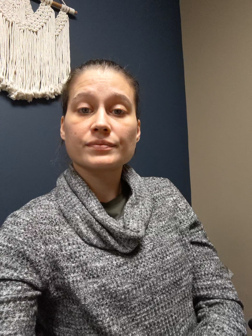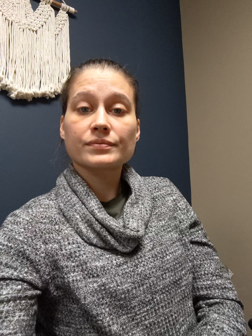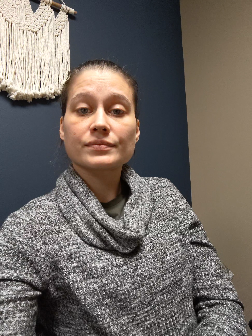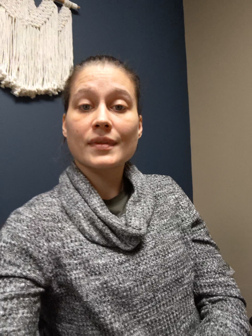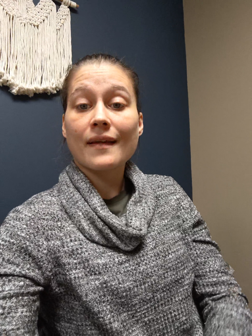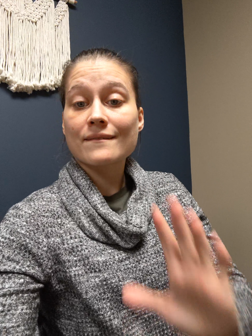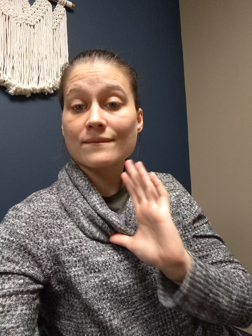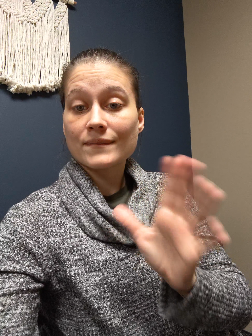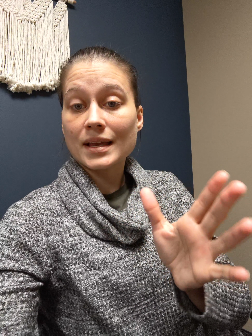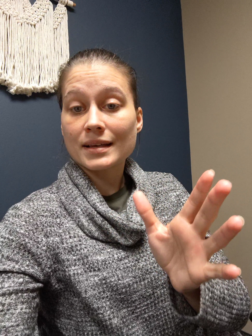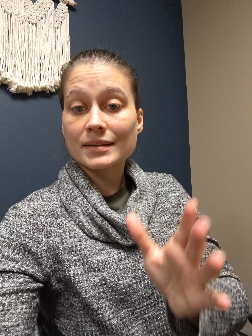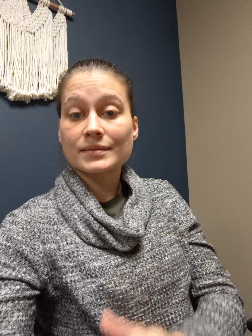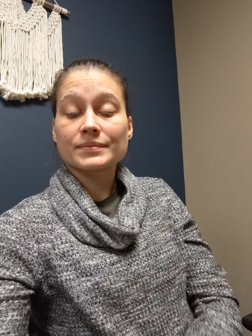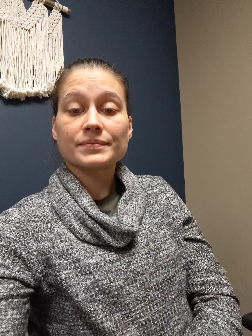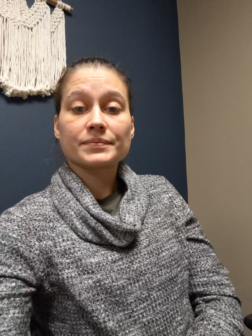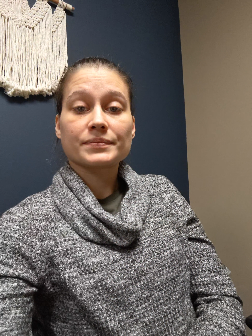fine